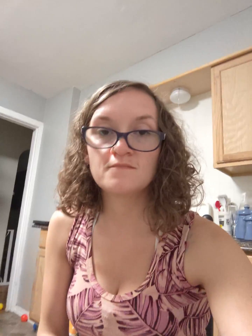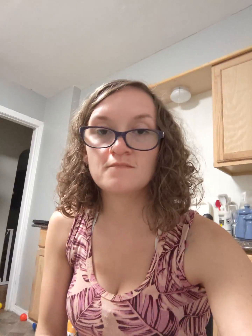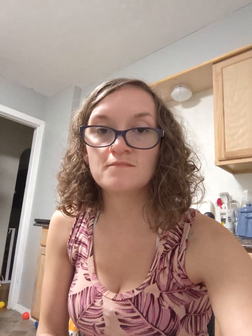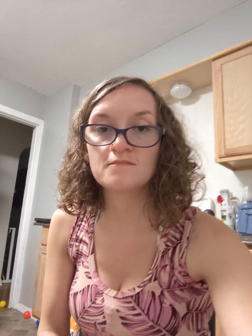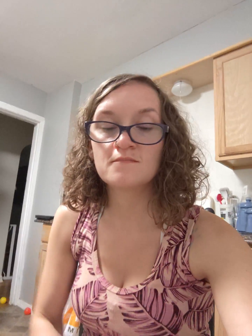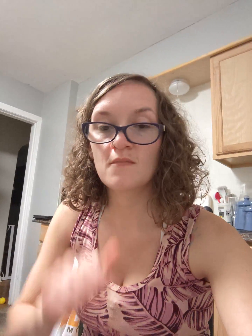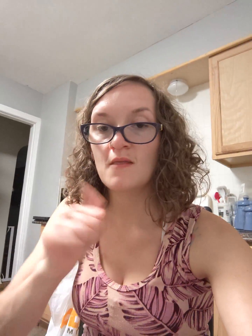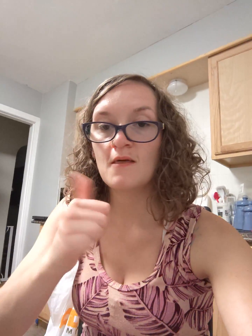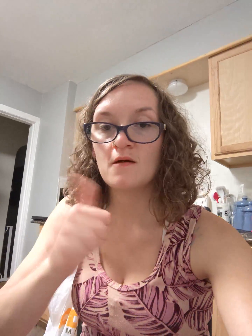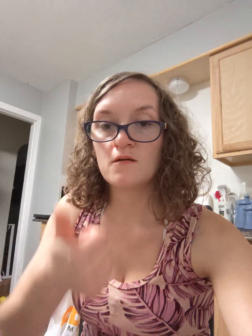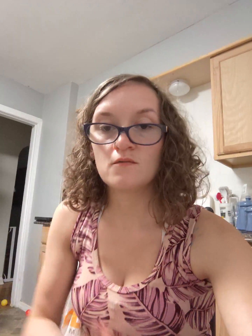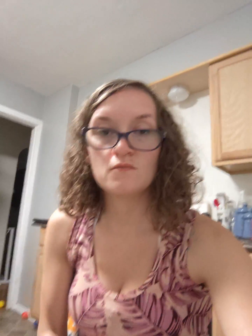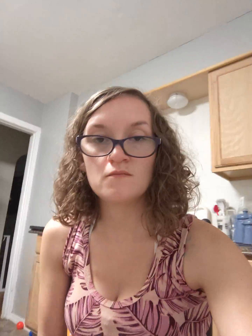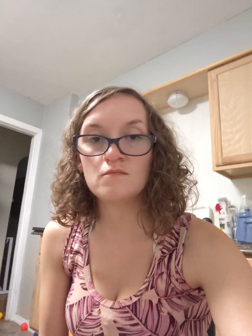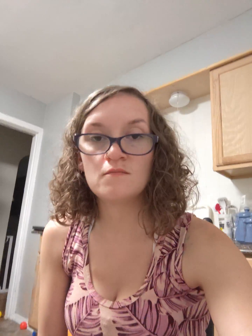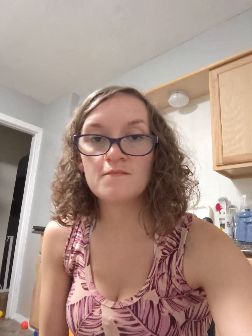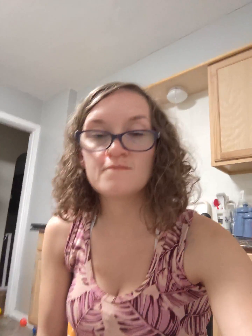how